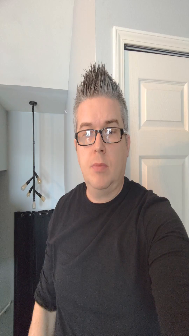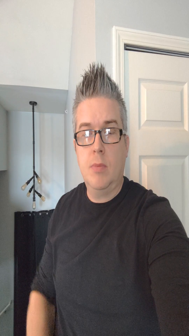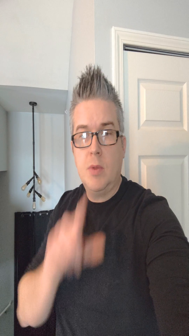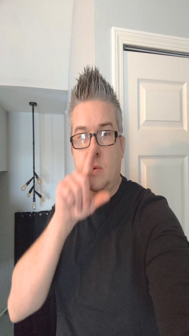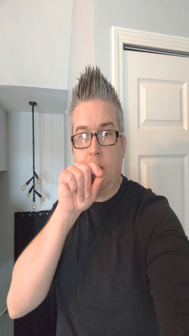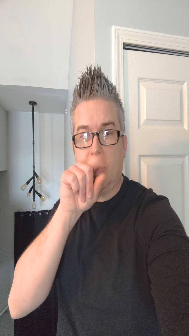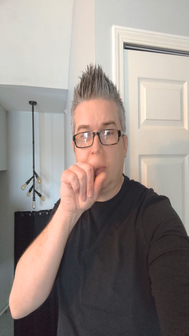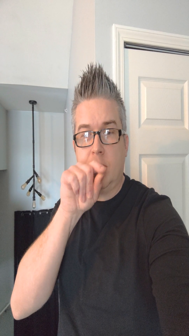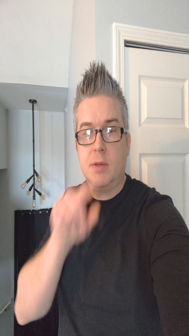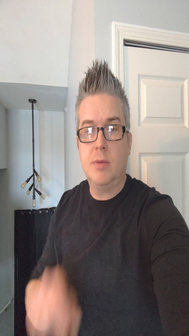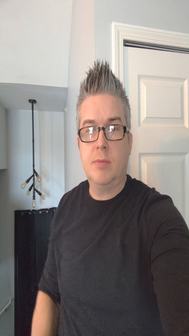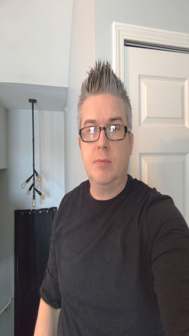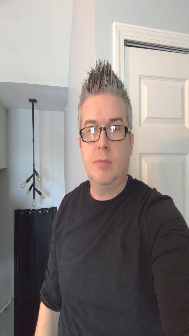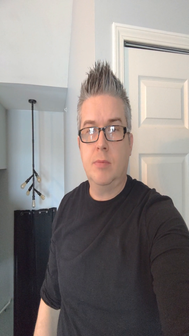bird